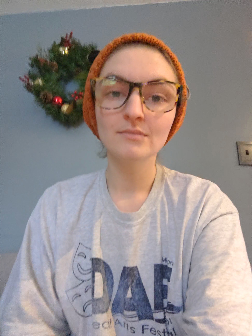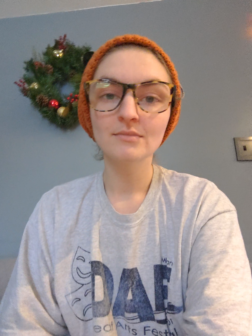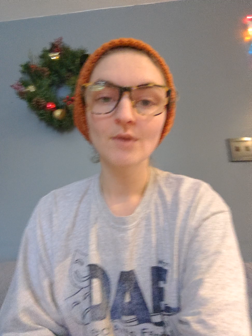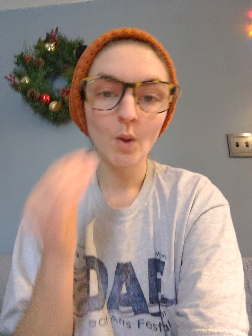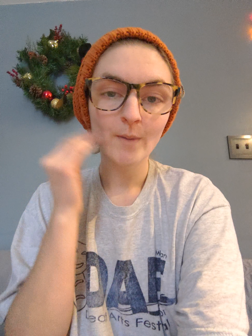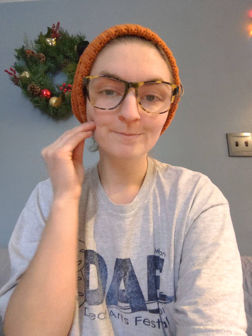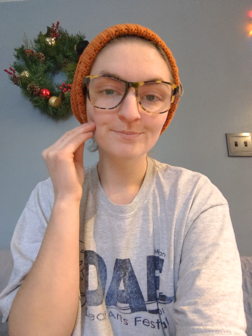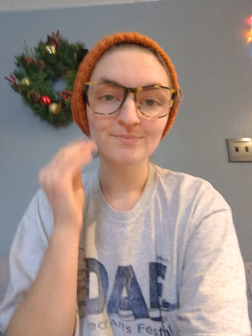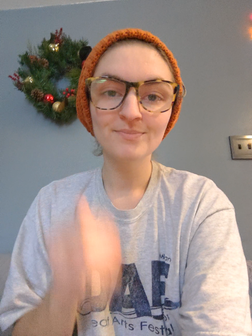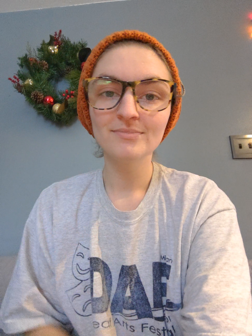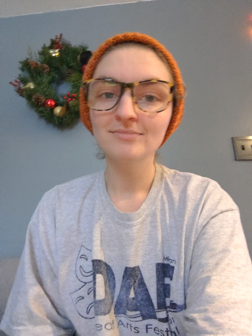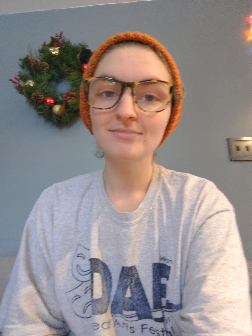home